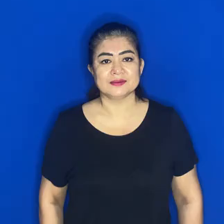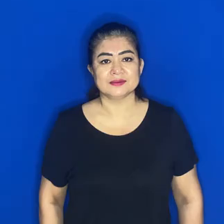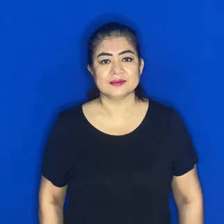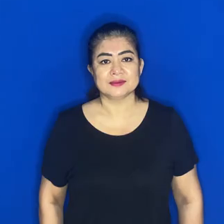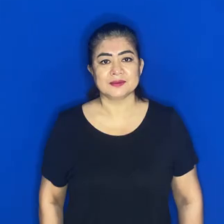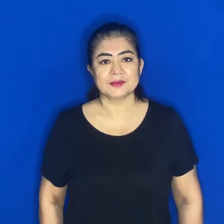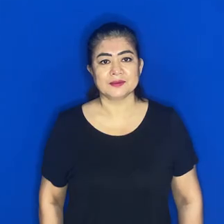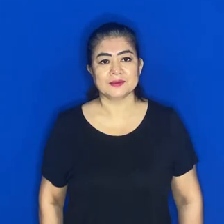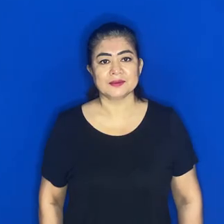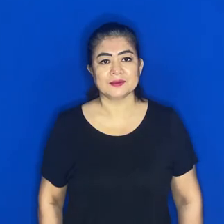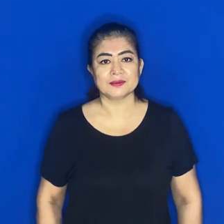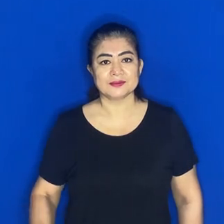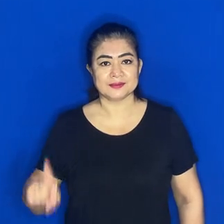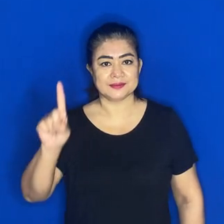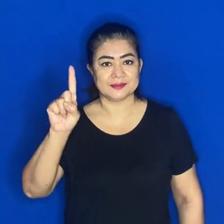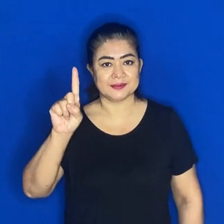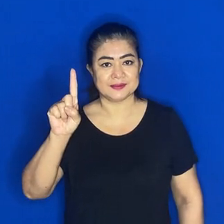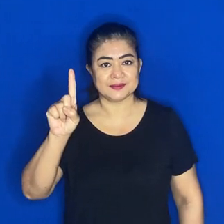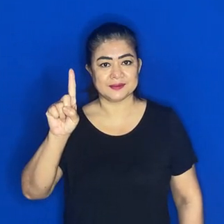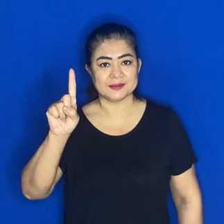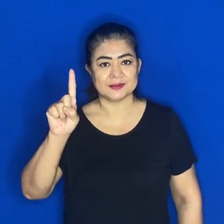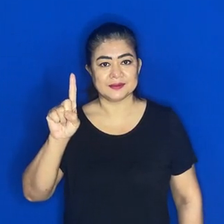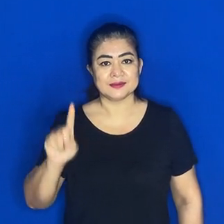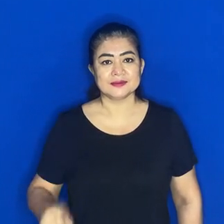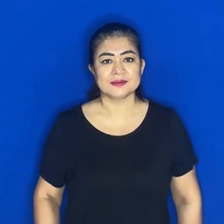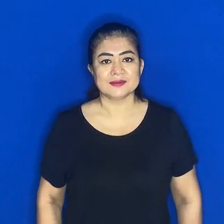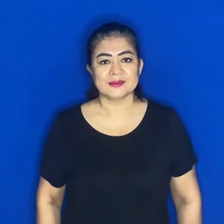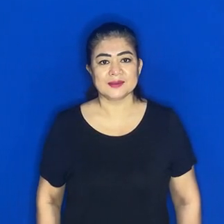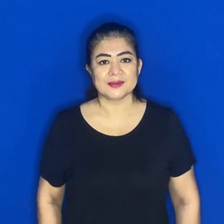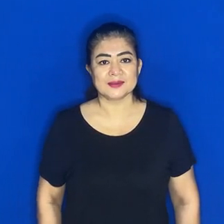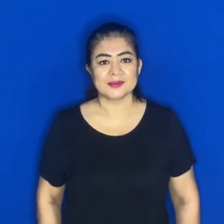one